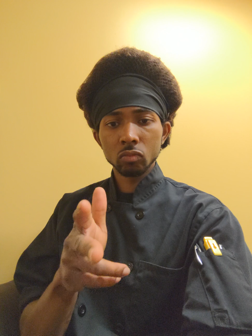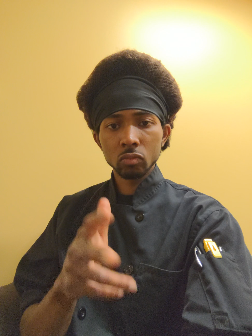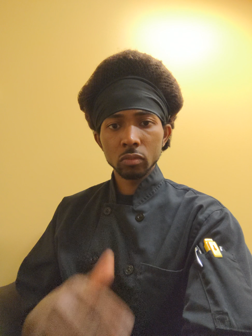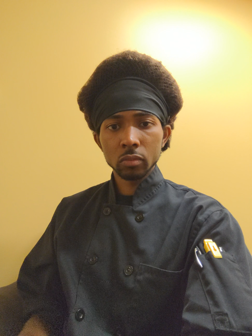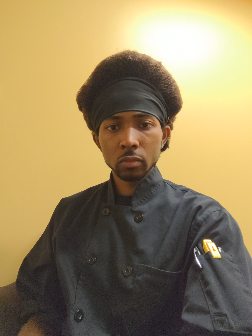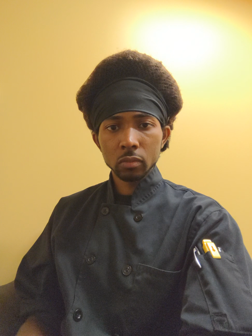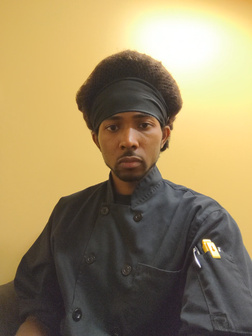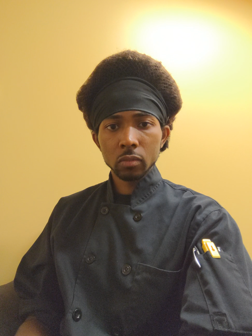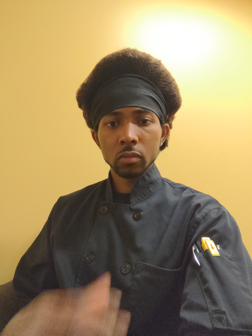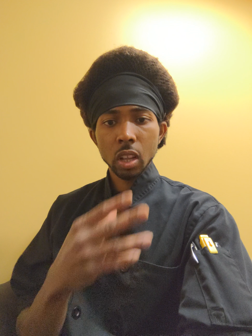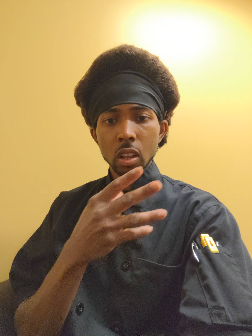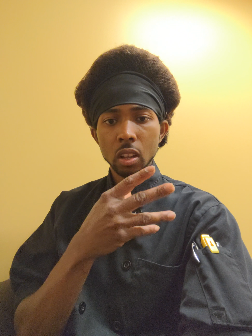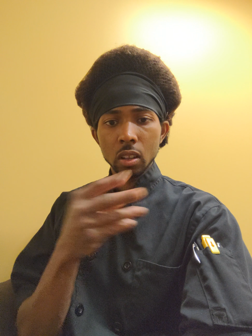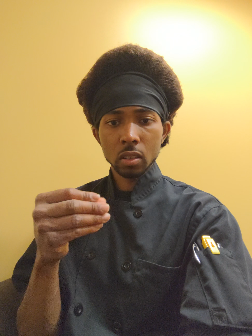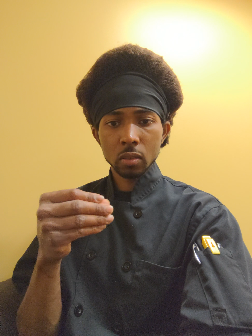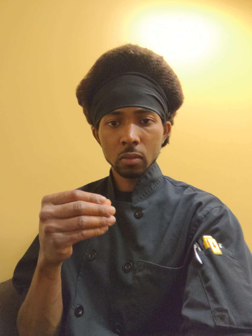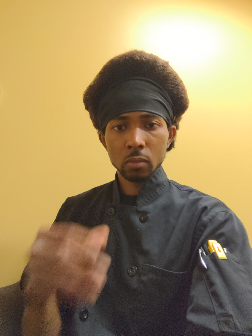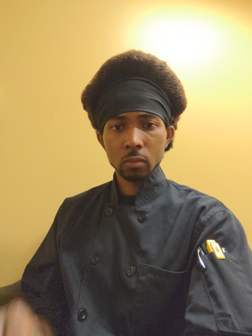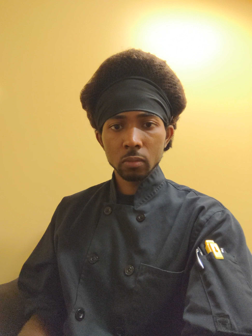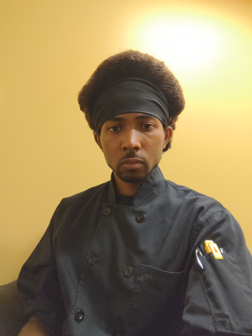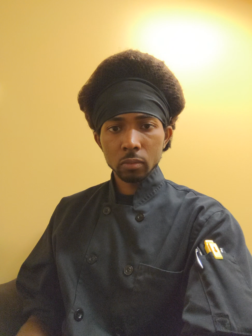and